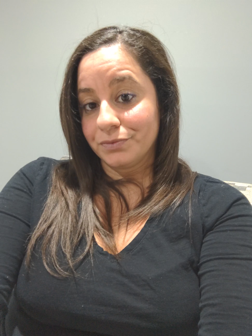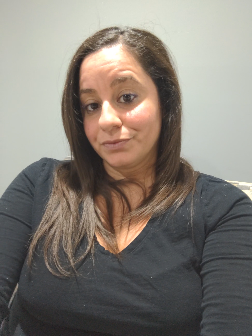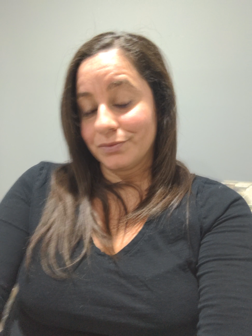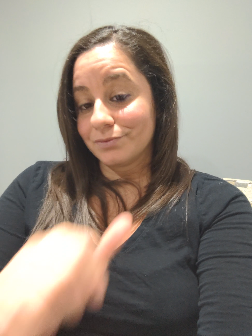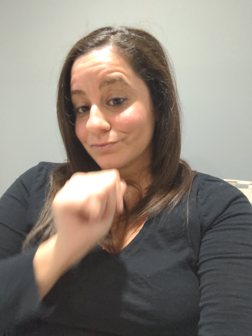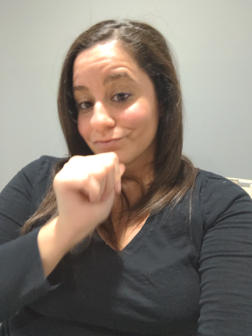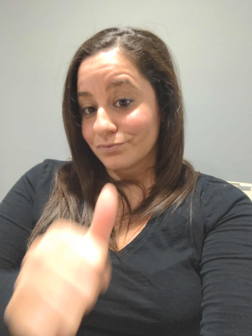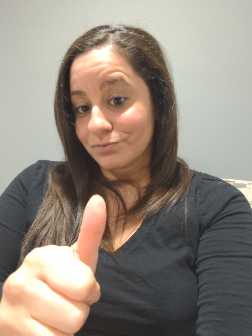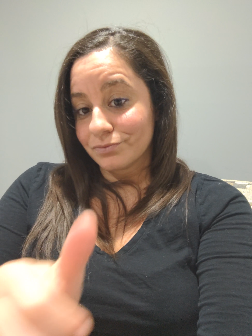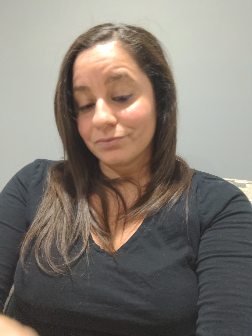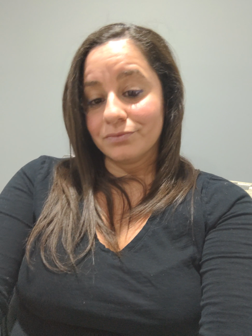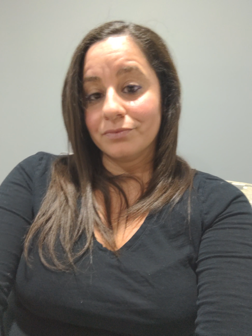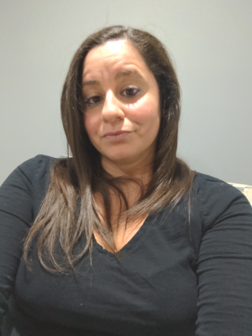not